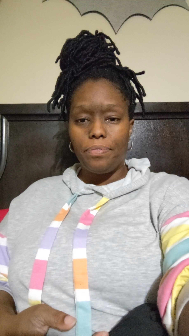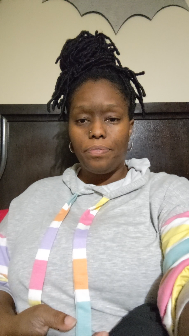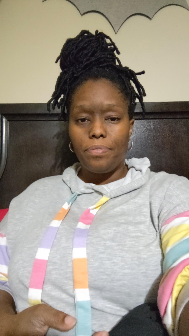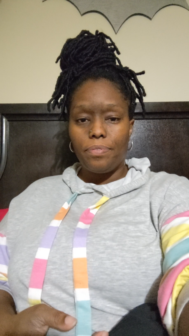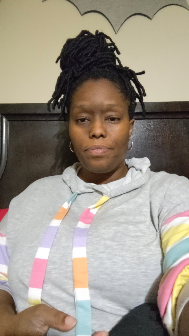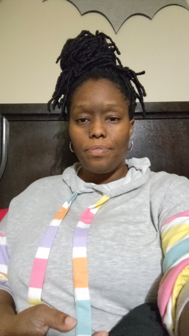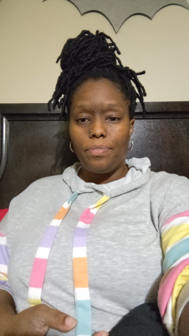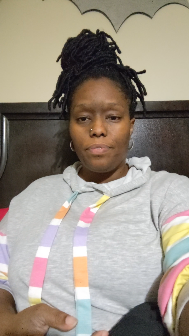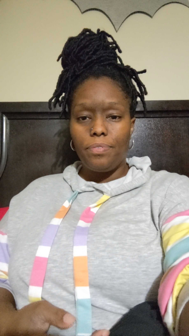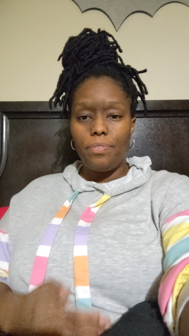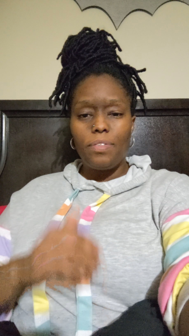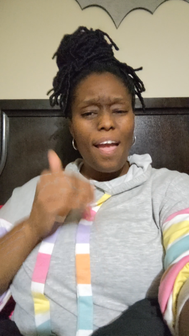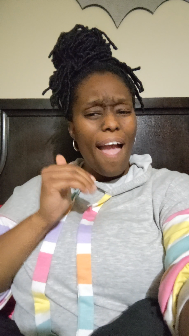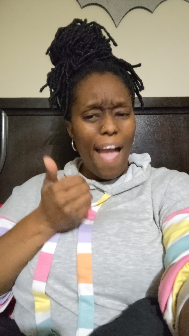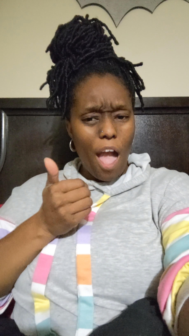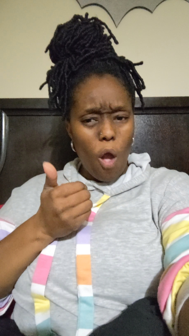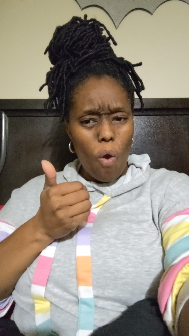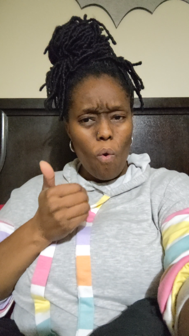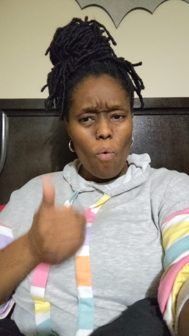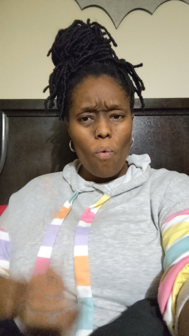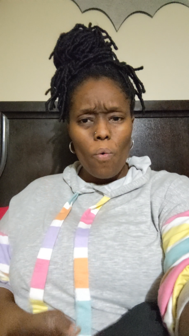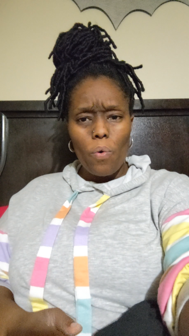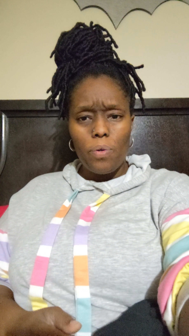how